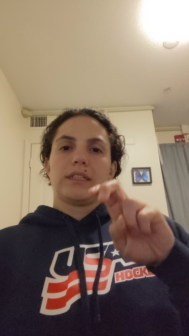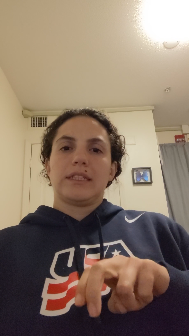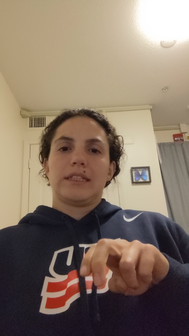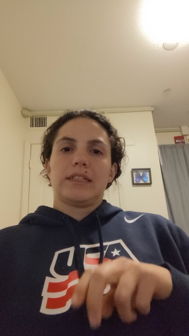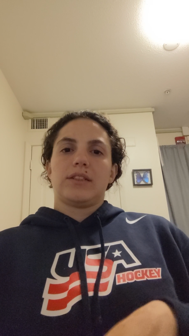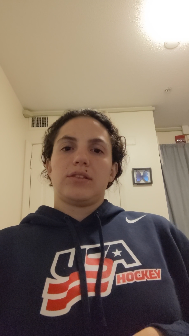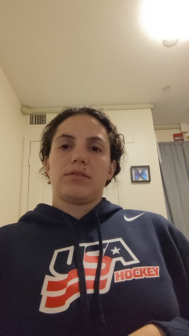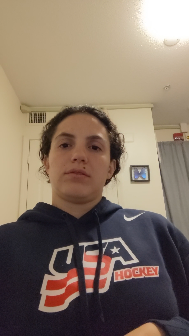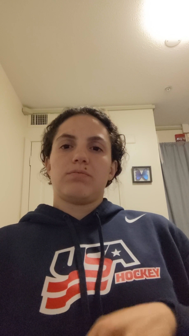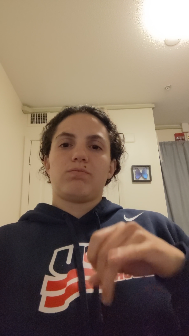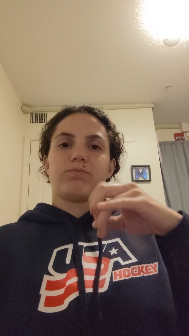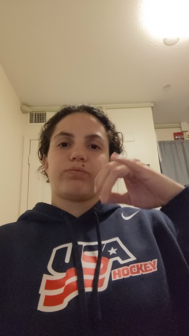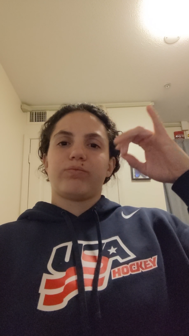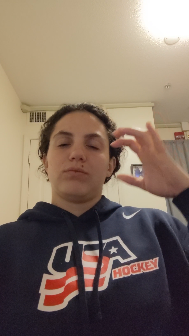bubbles